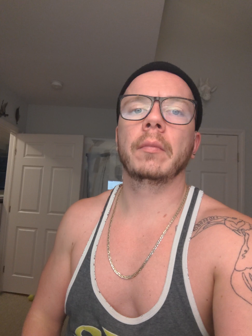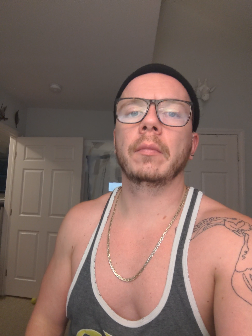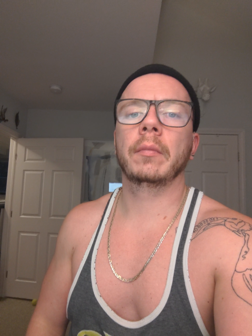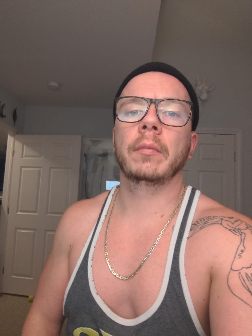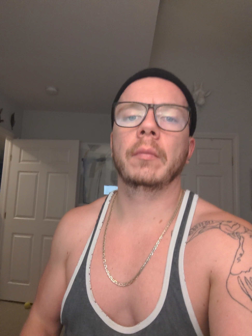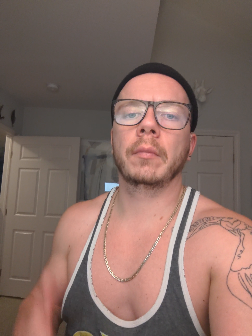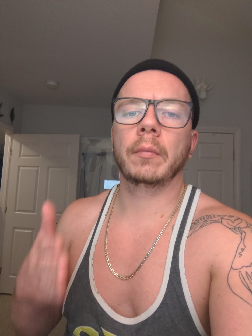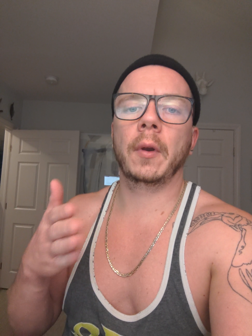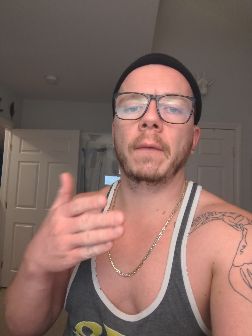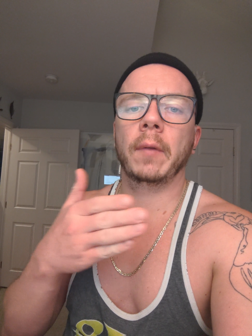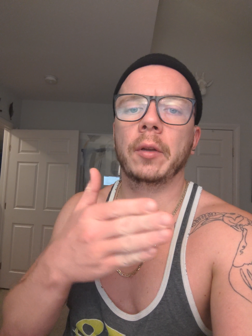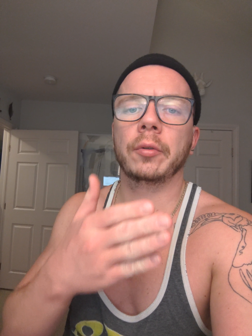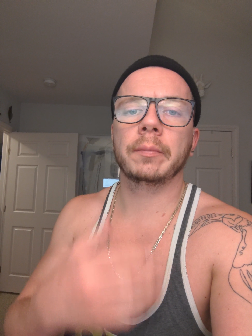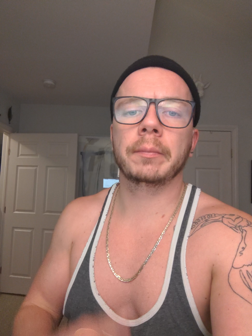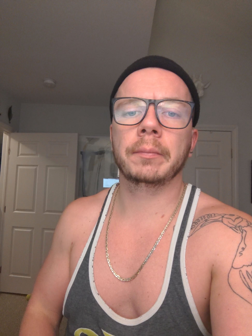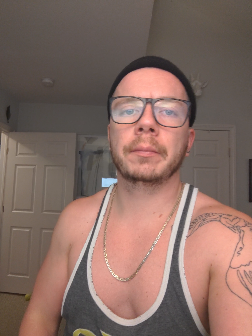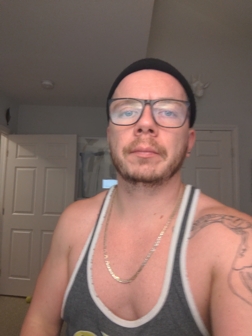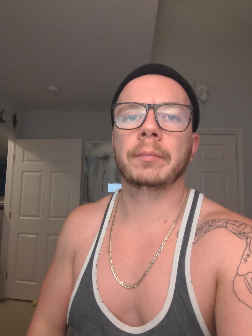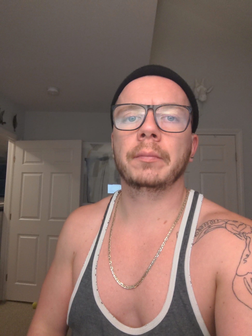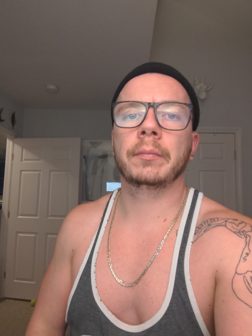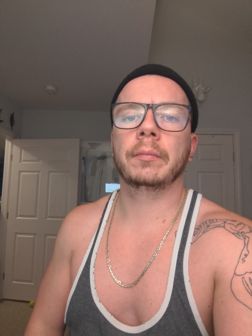fish